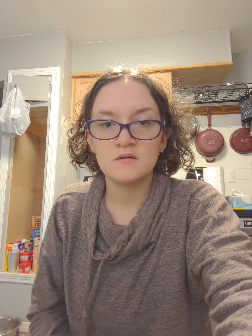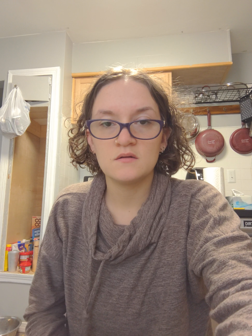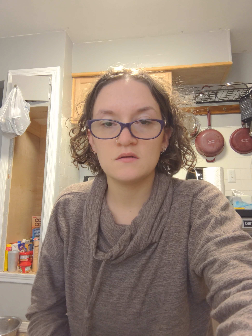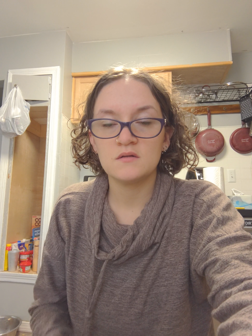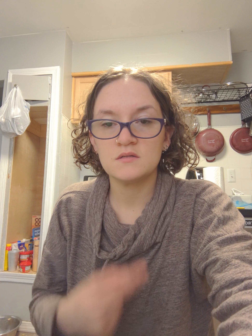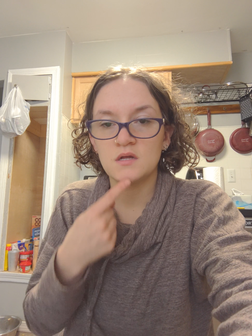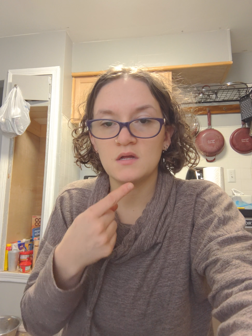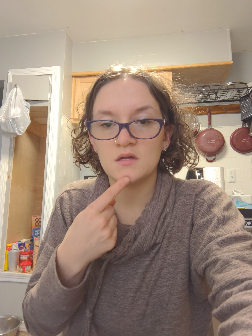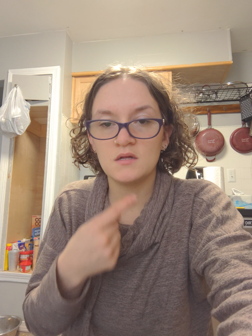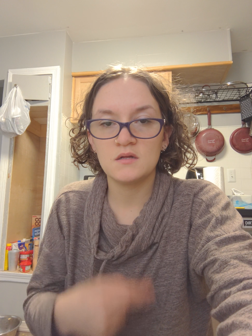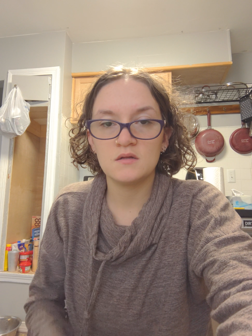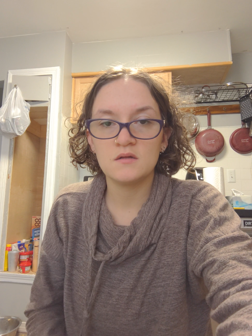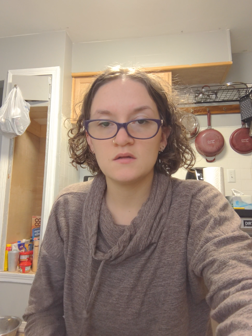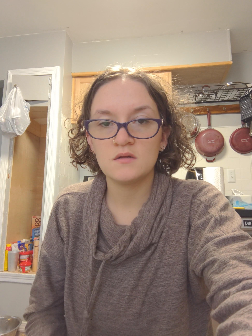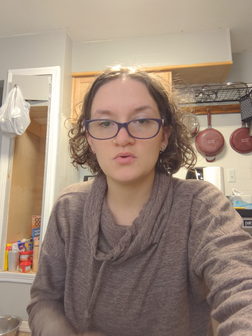say